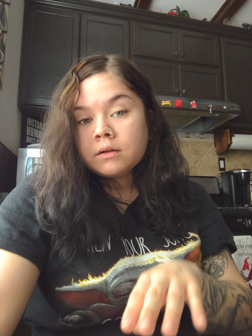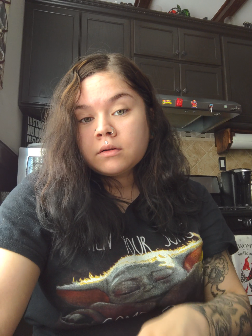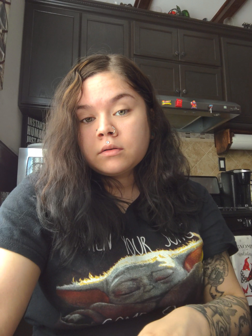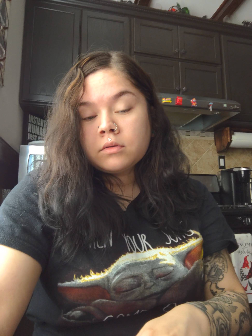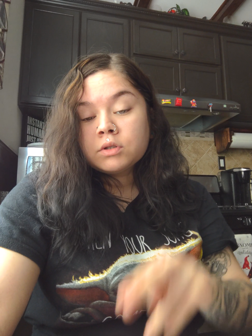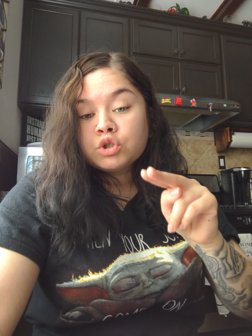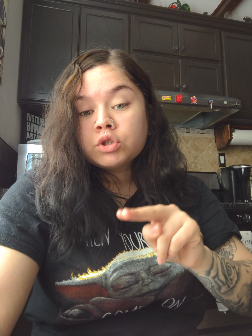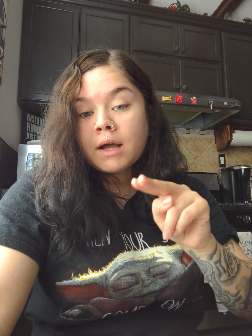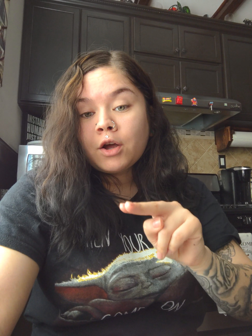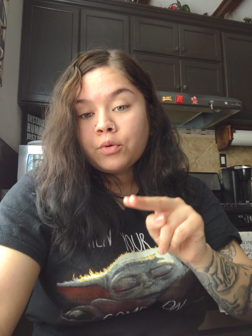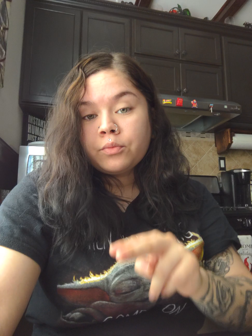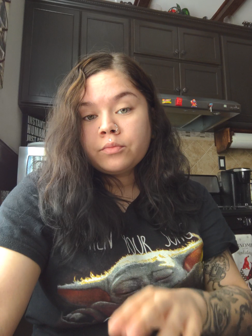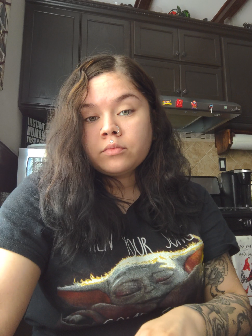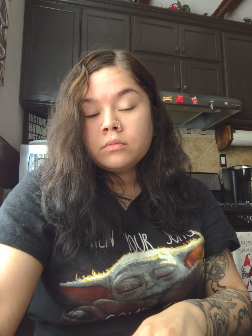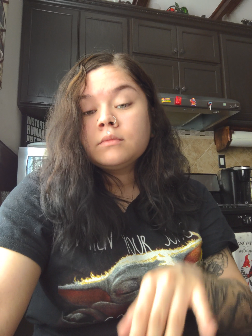chair